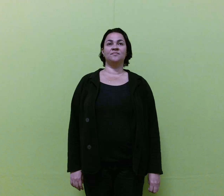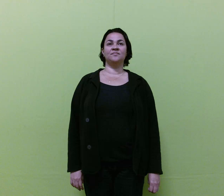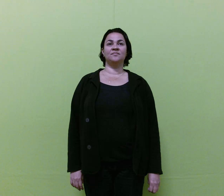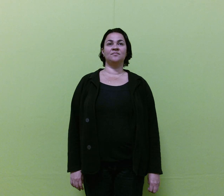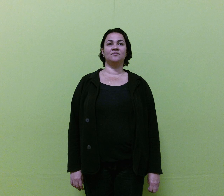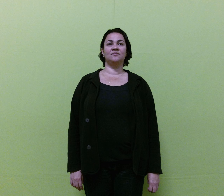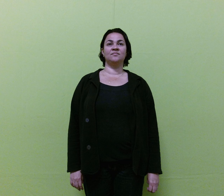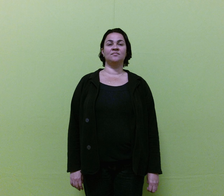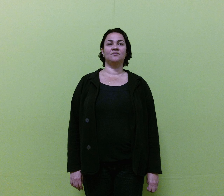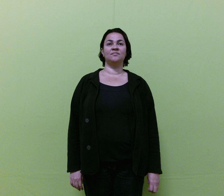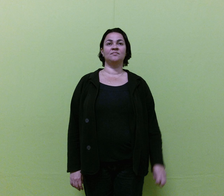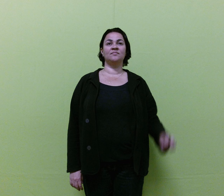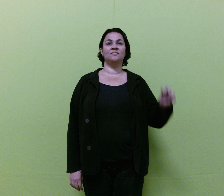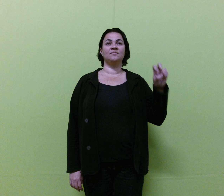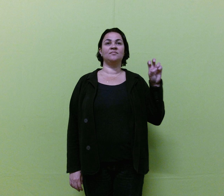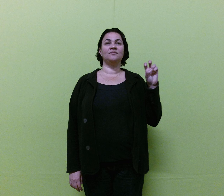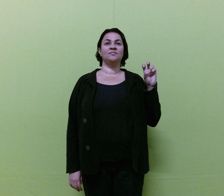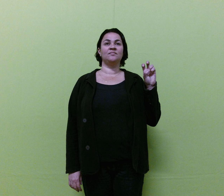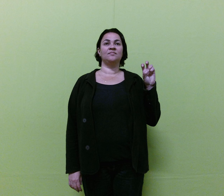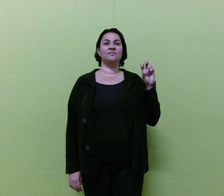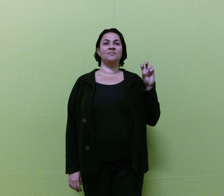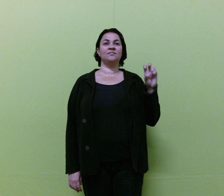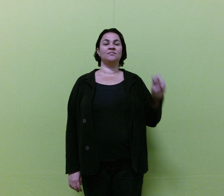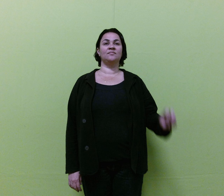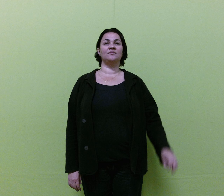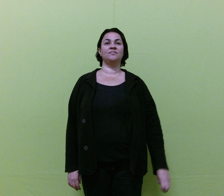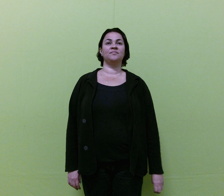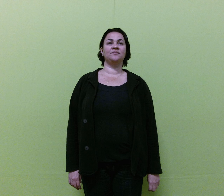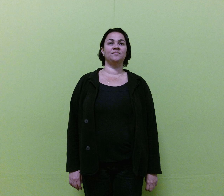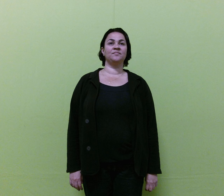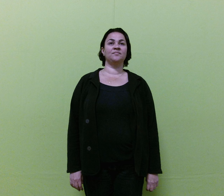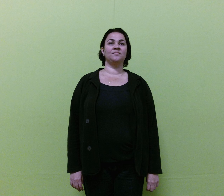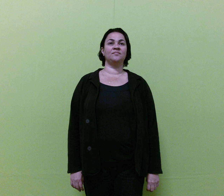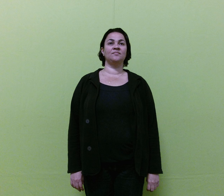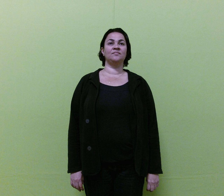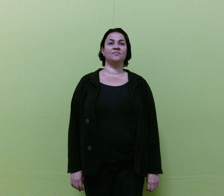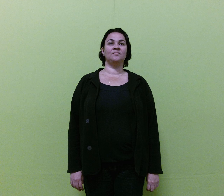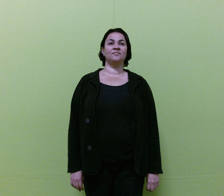cinco